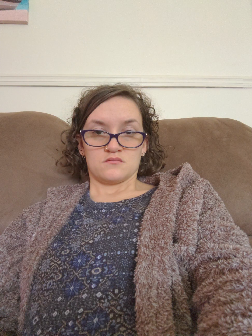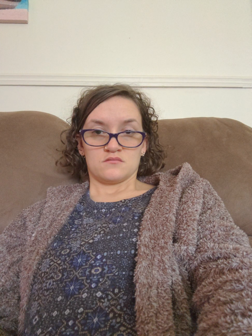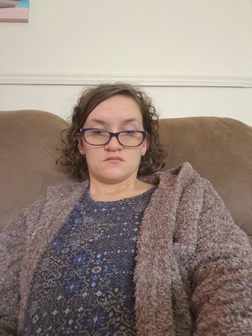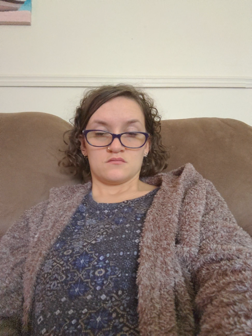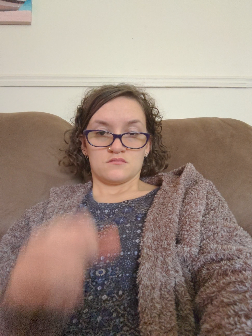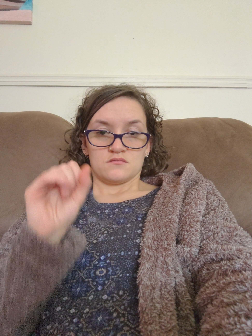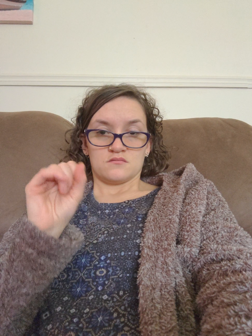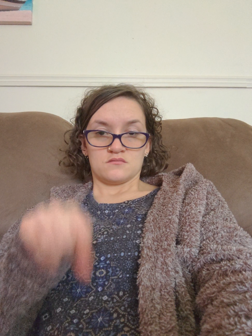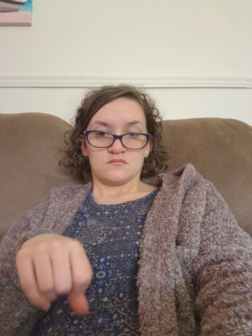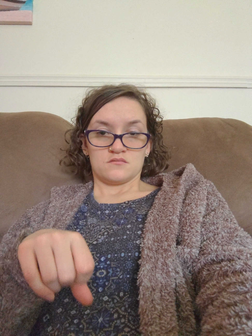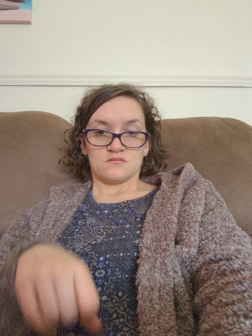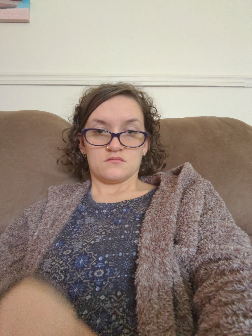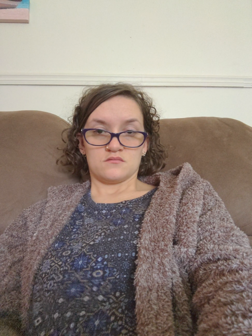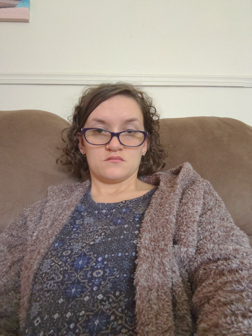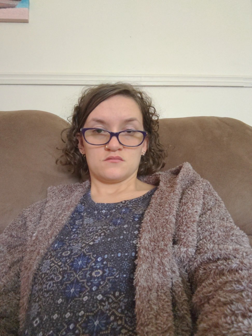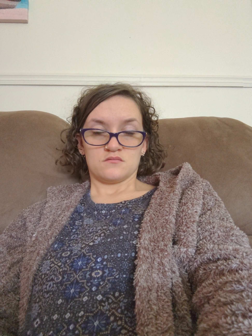can